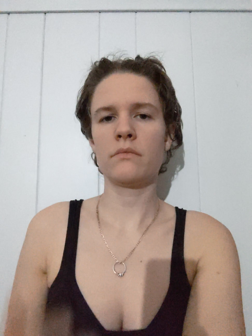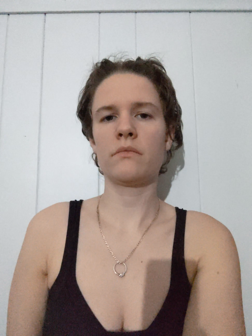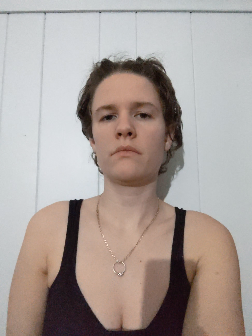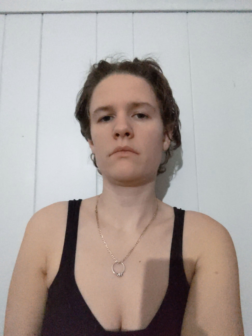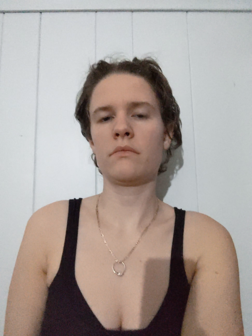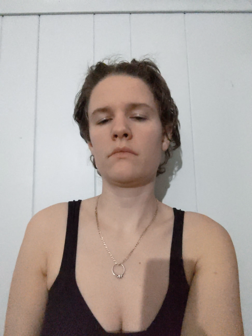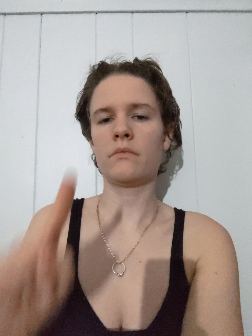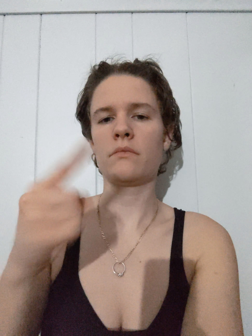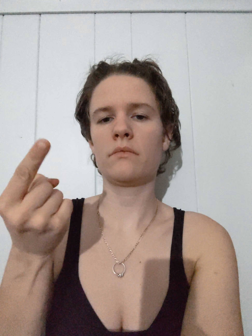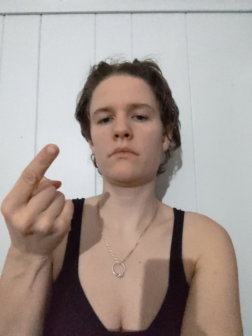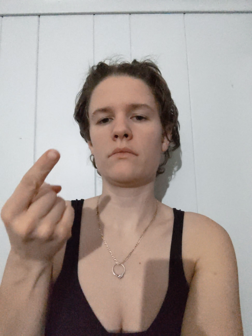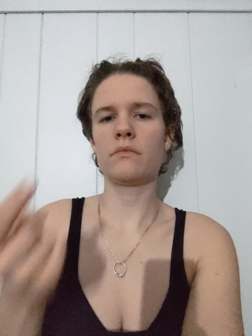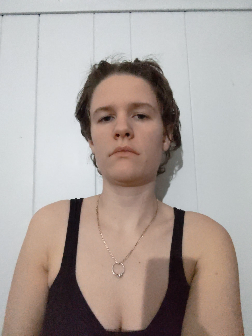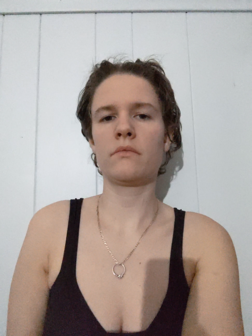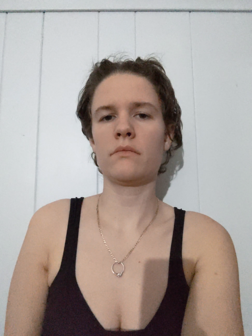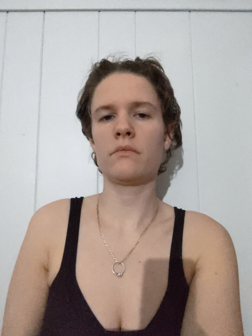first